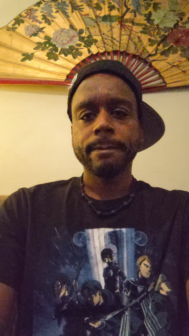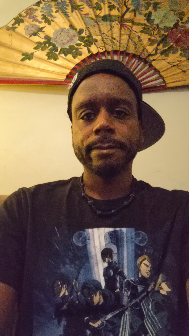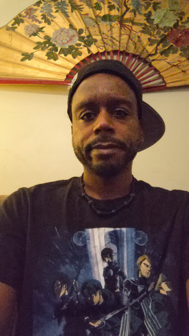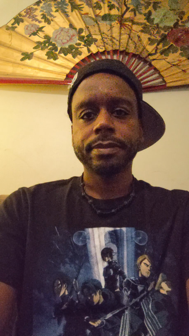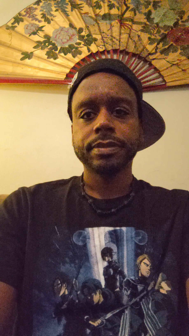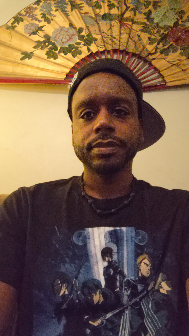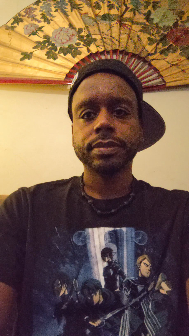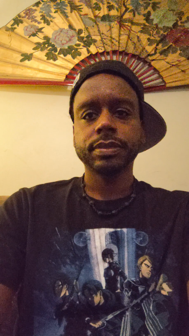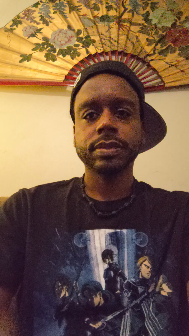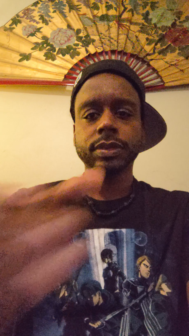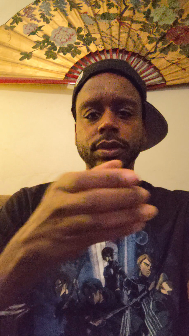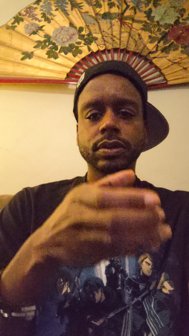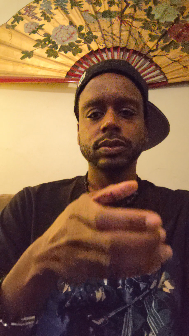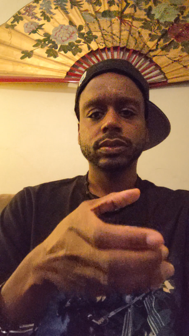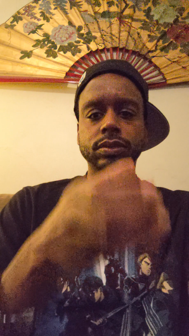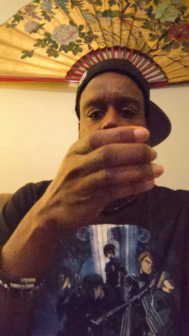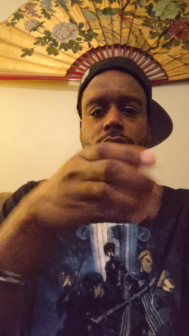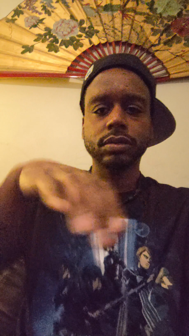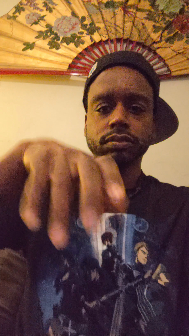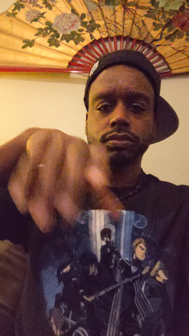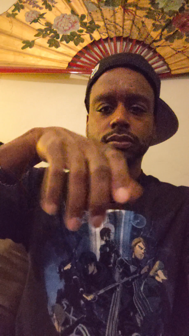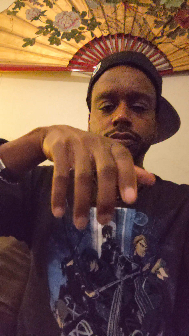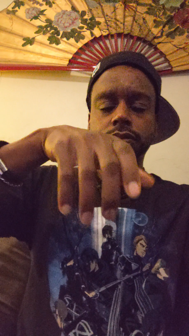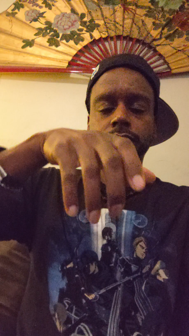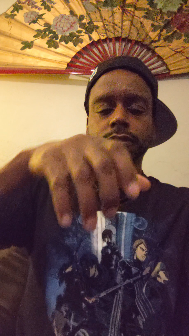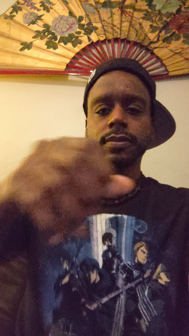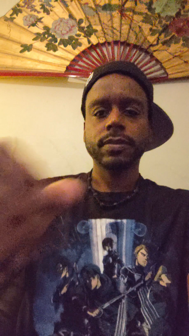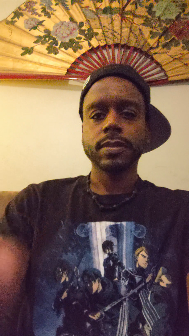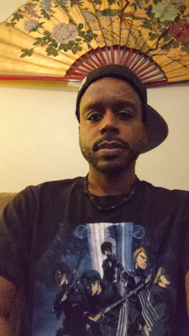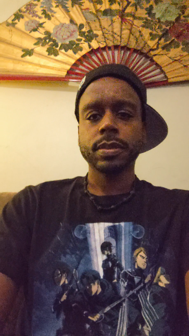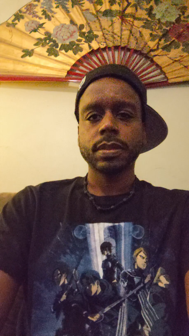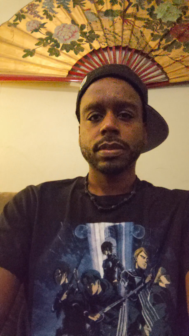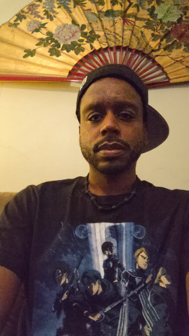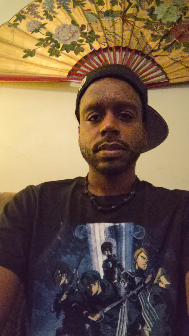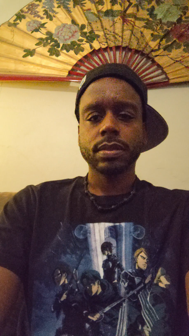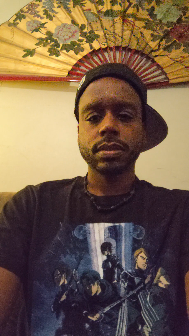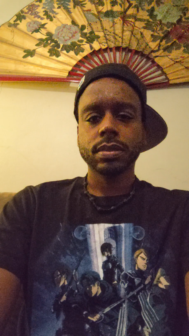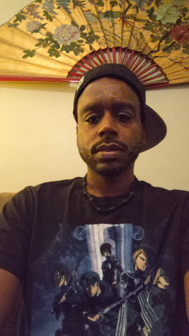jar